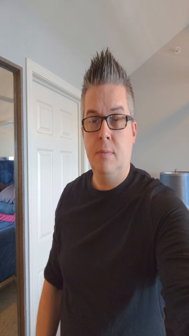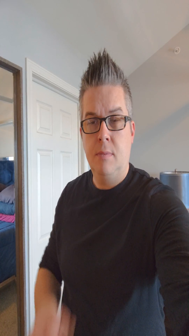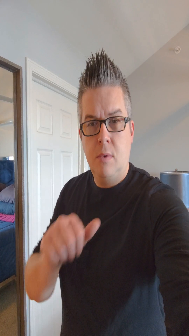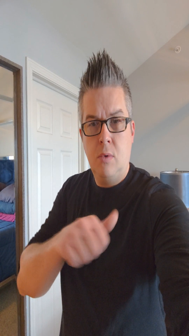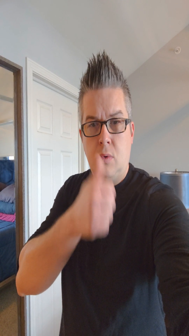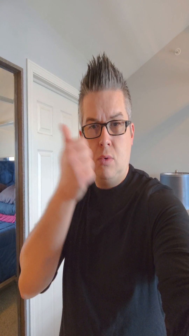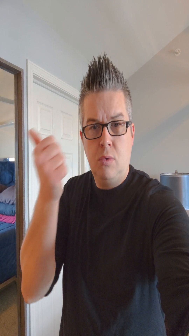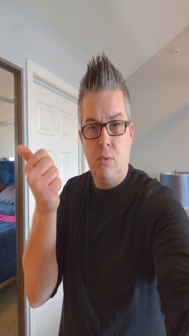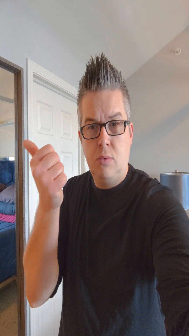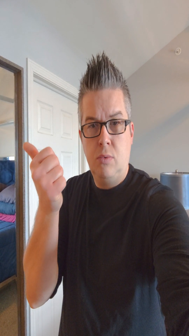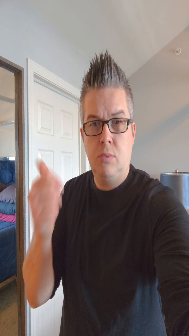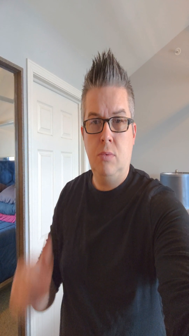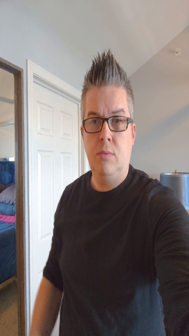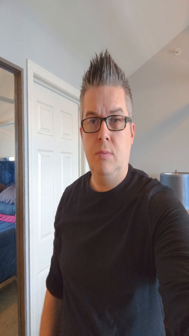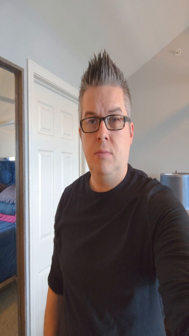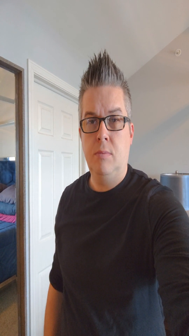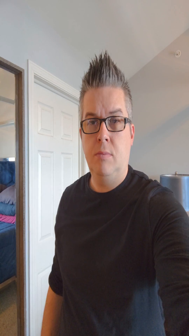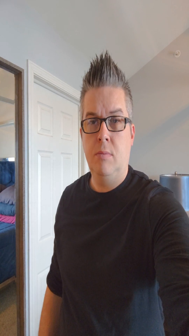another